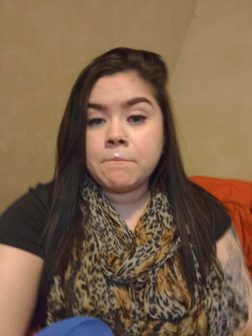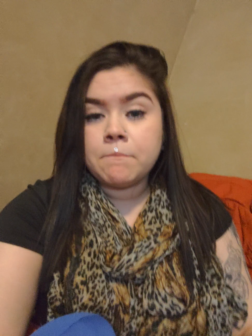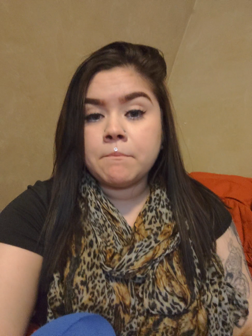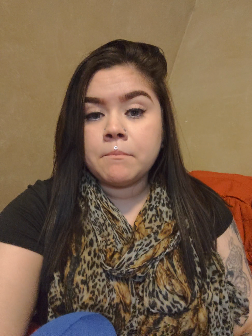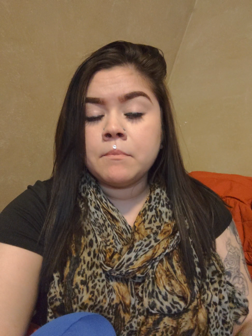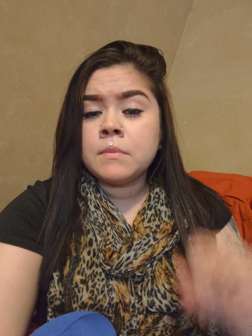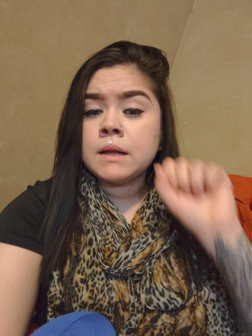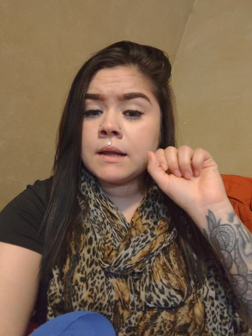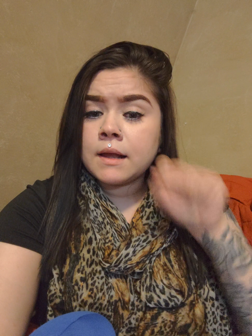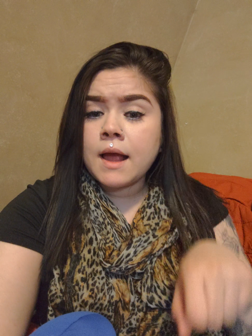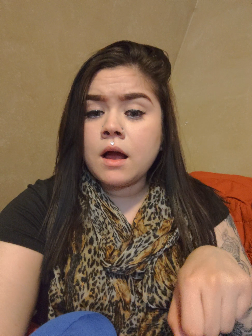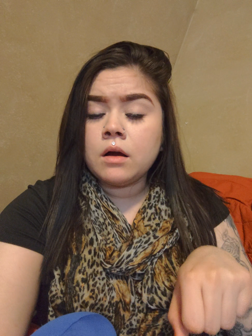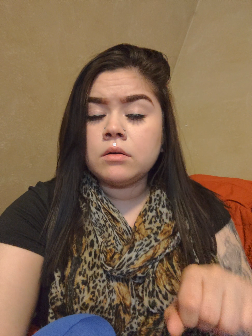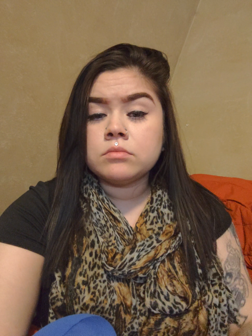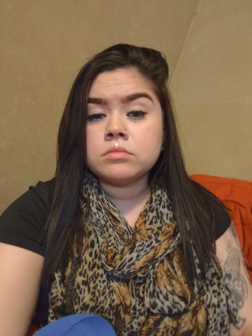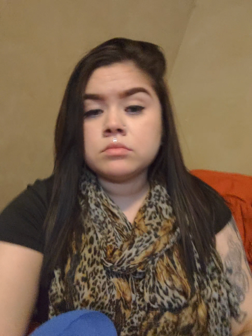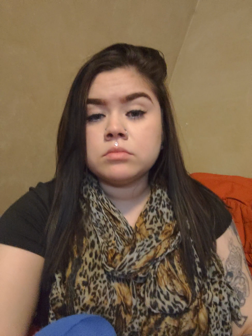can